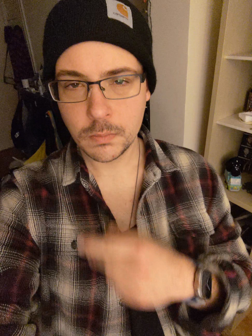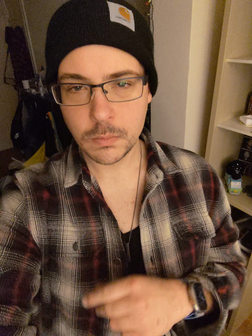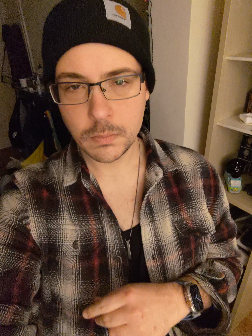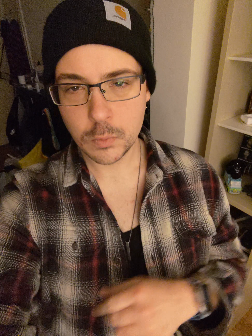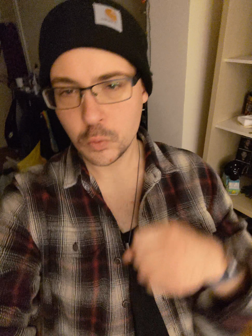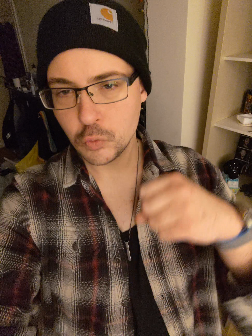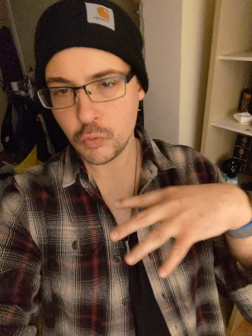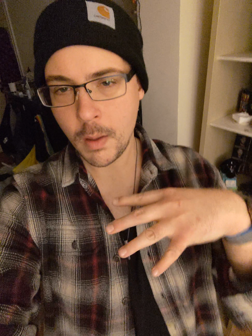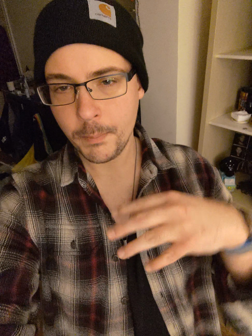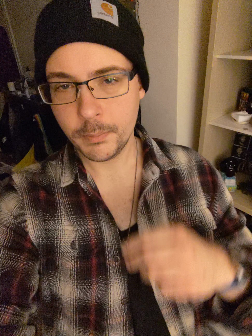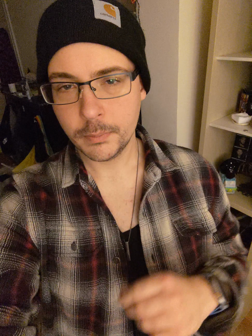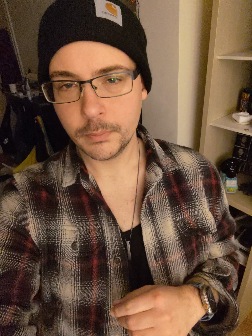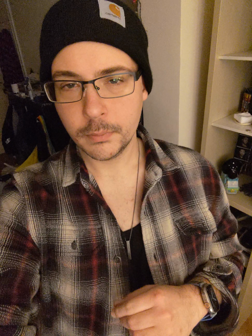drop